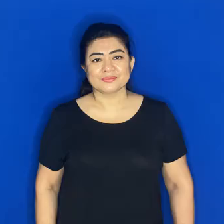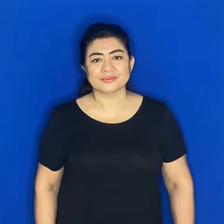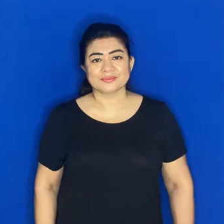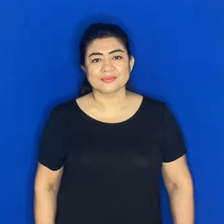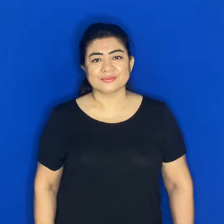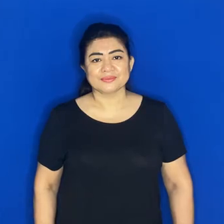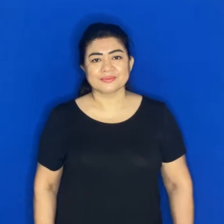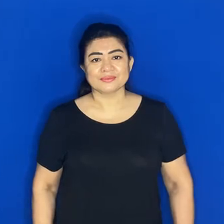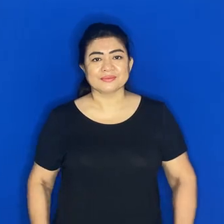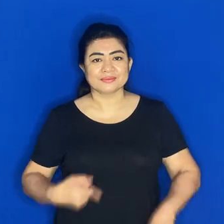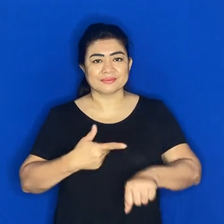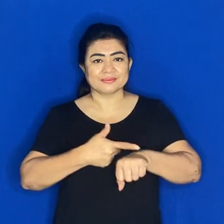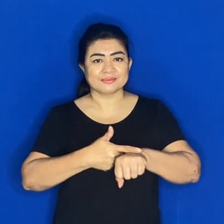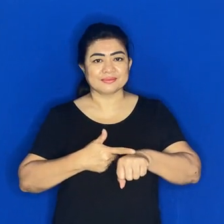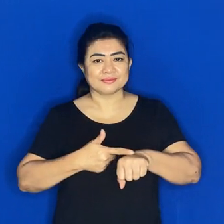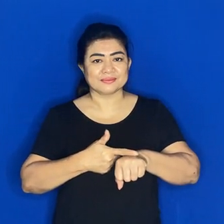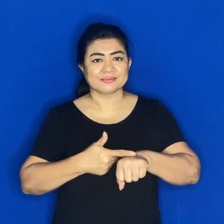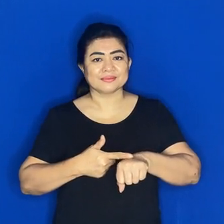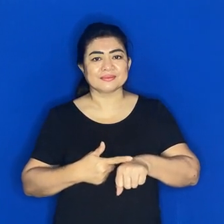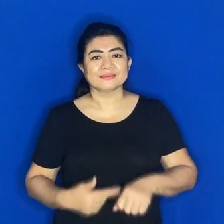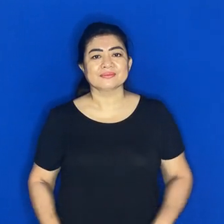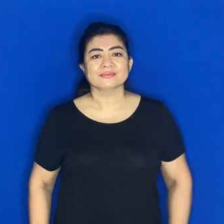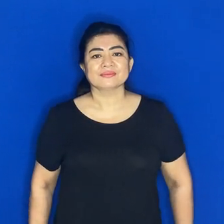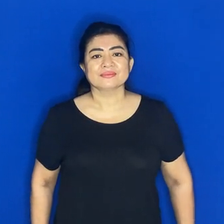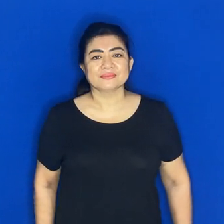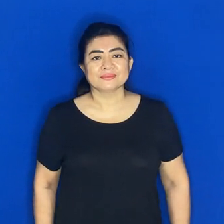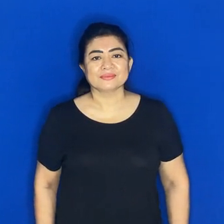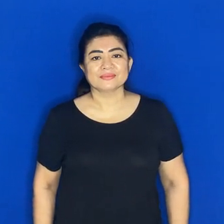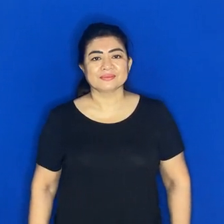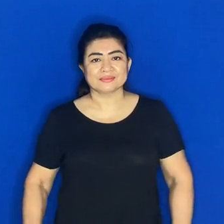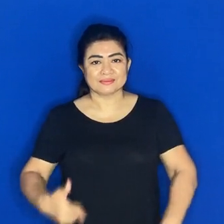gray